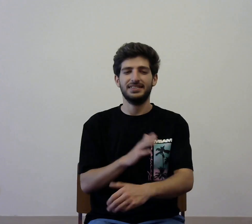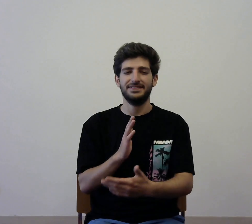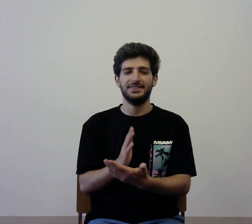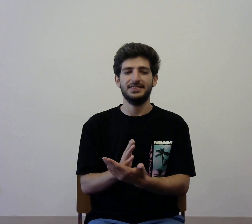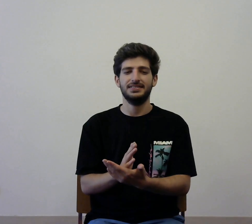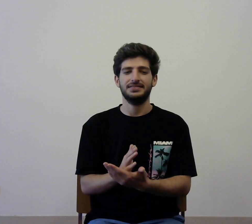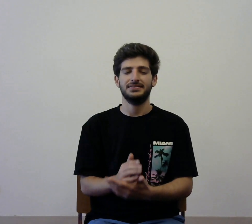var